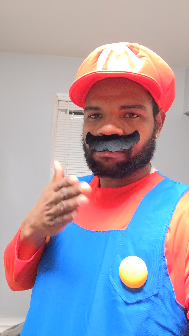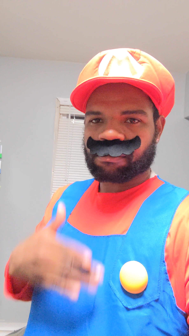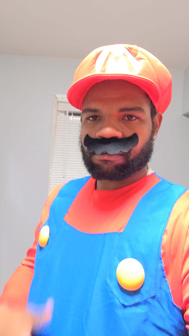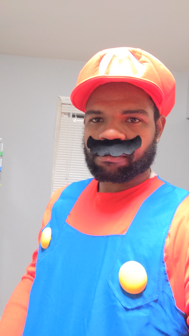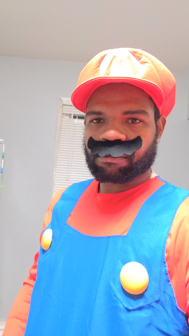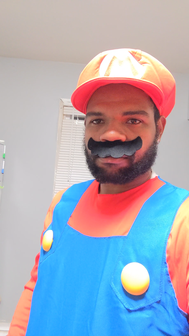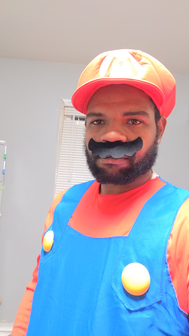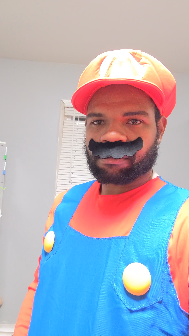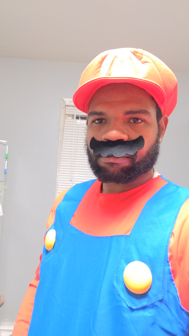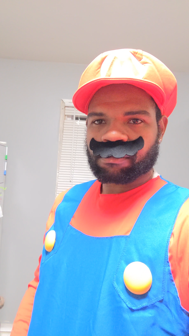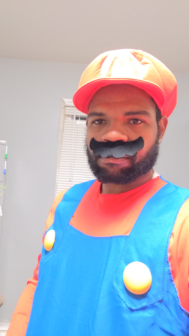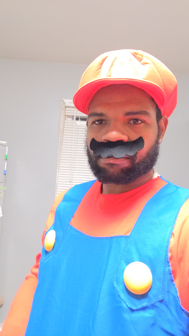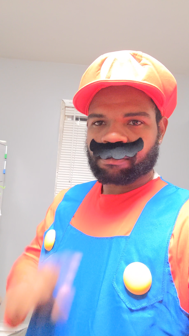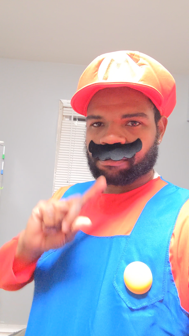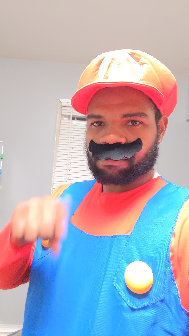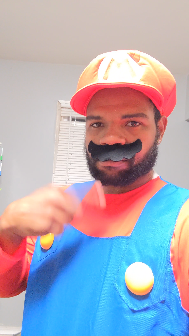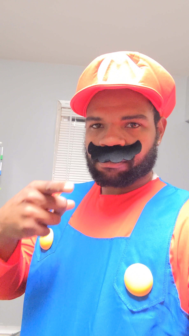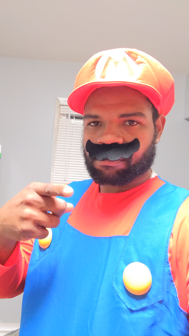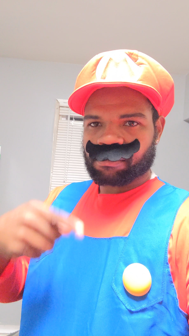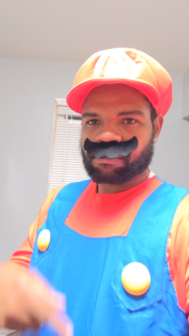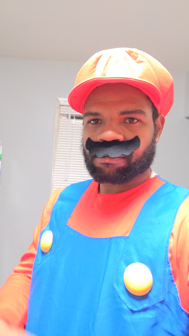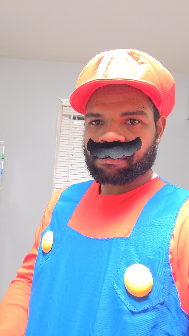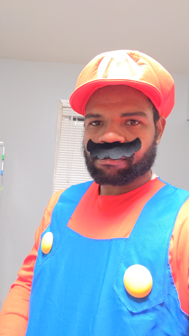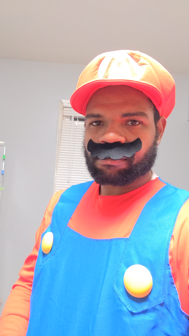about